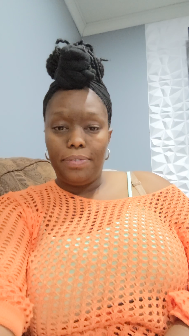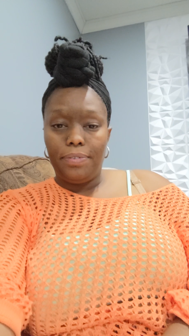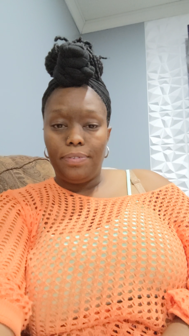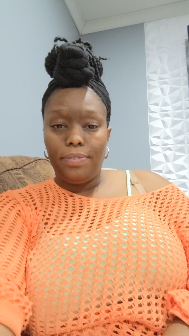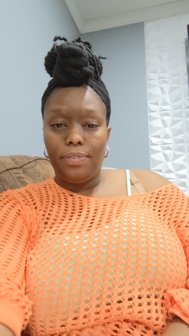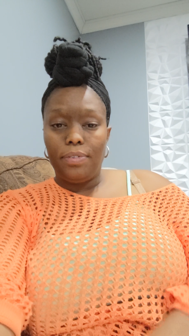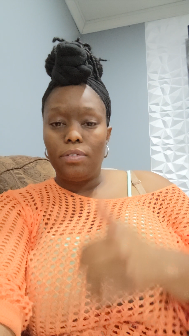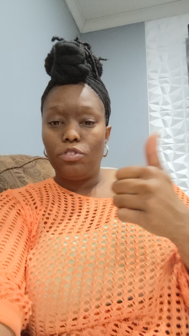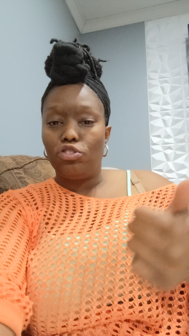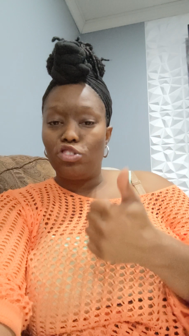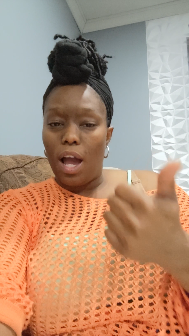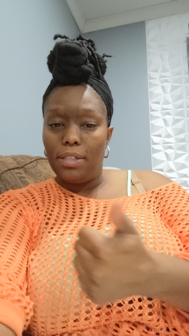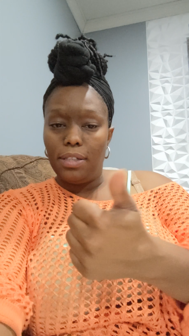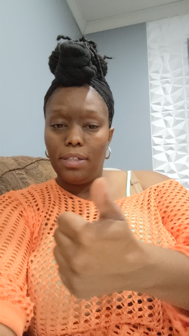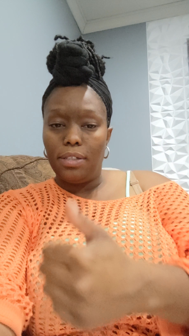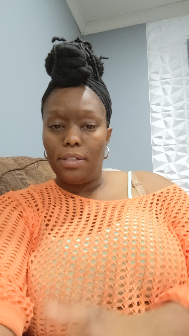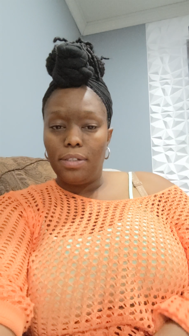chase